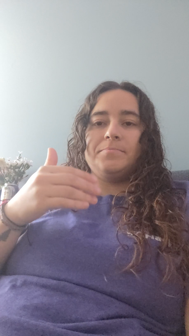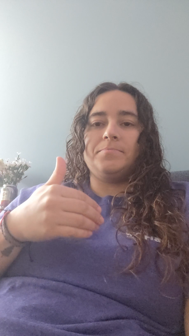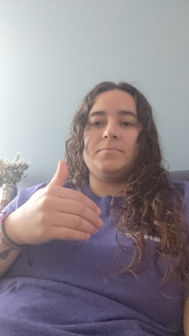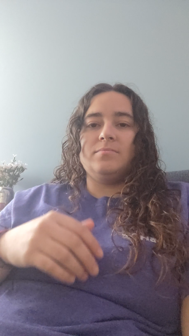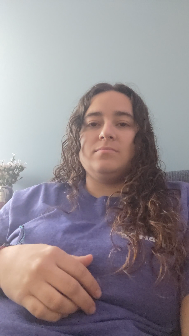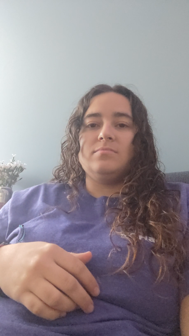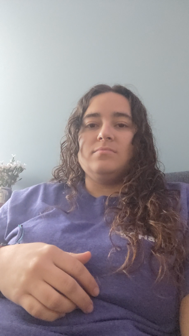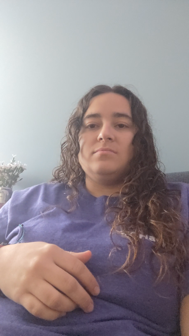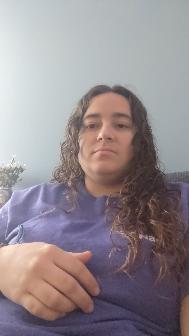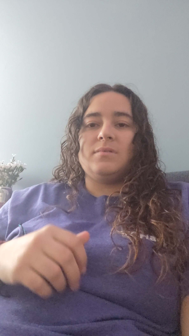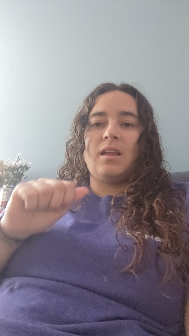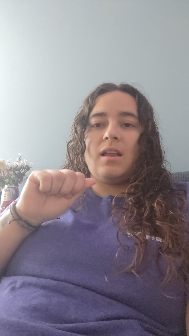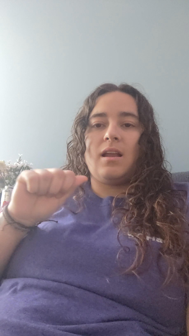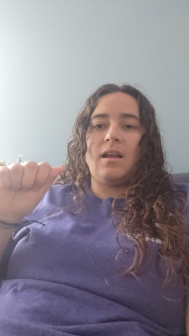a